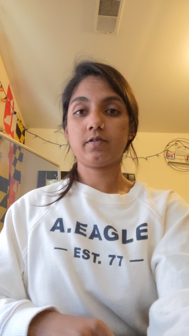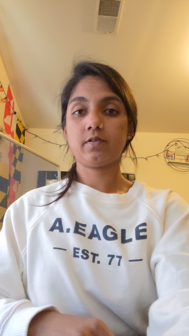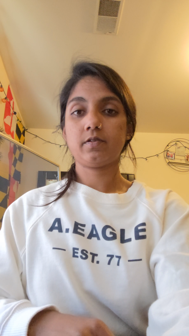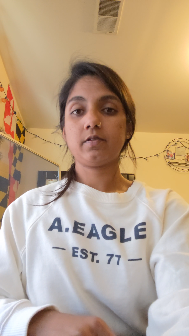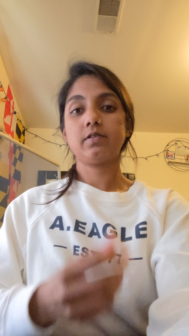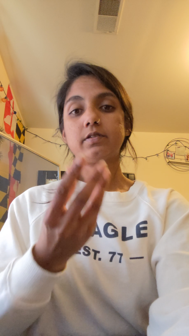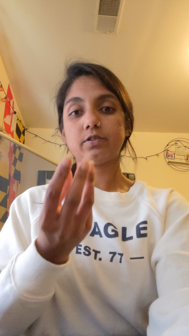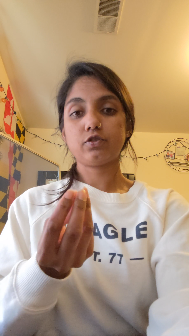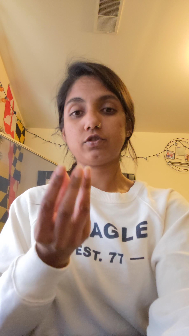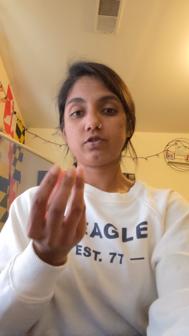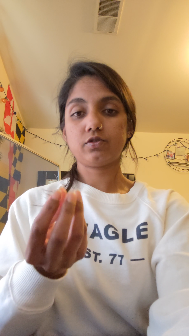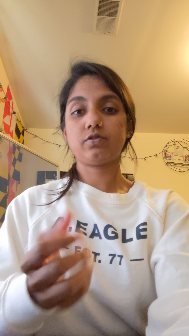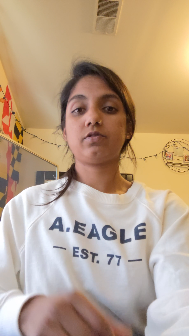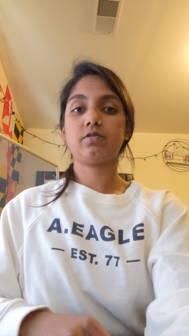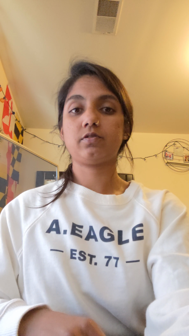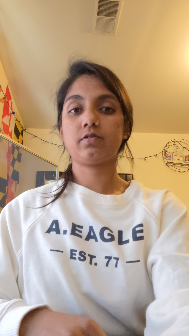gentle